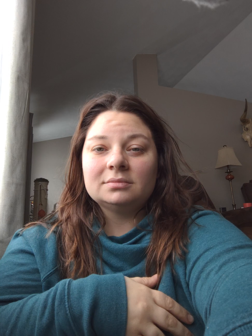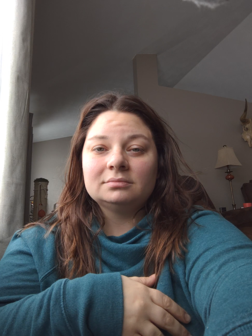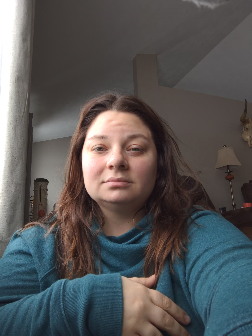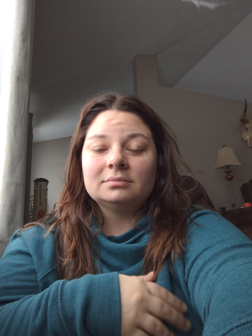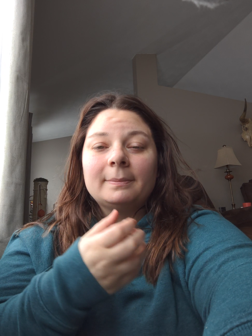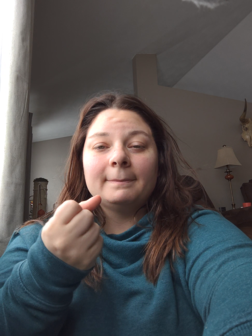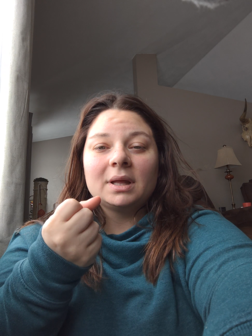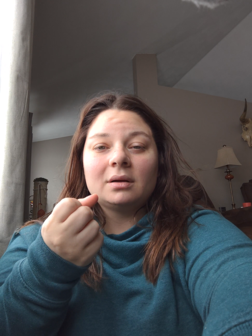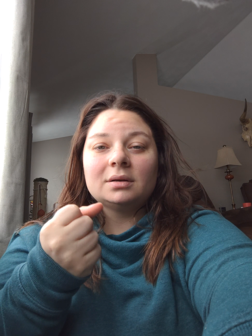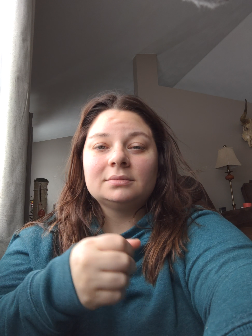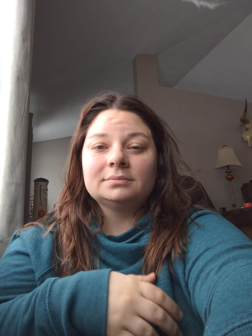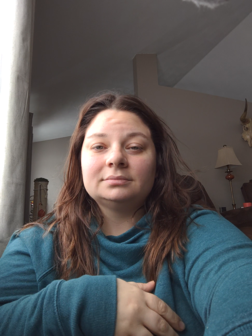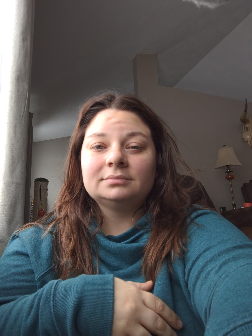milk